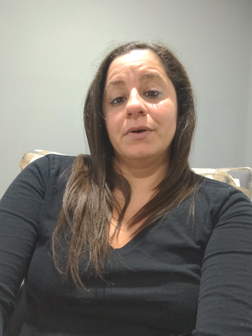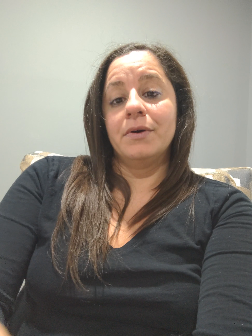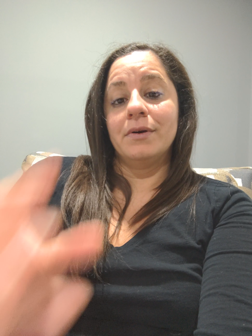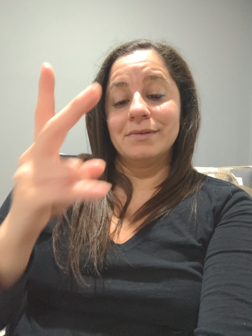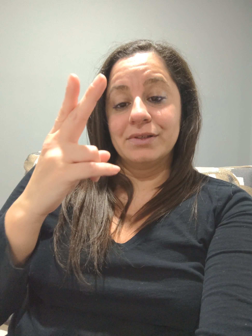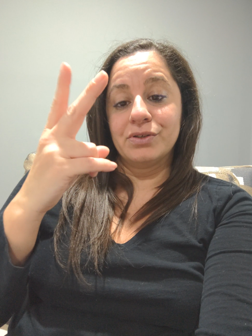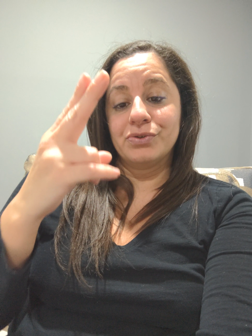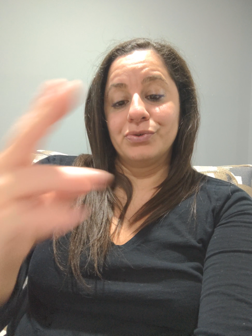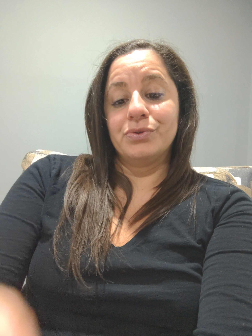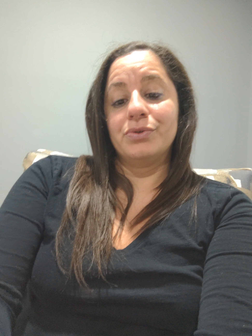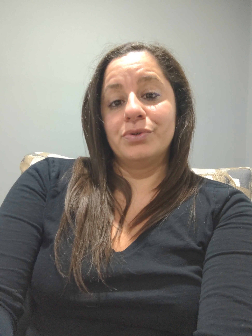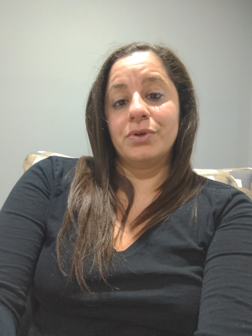scissors